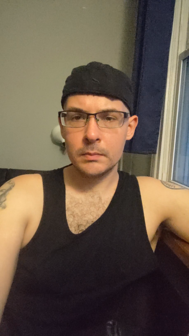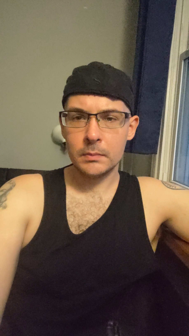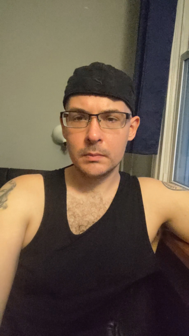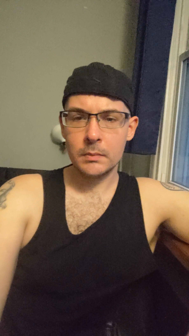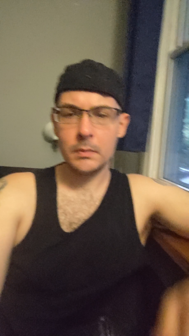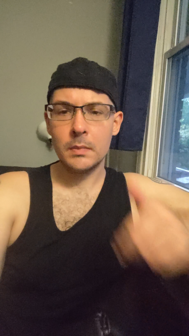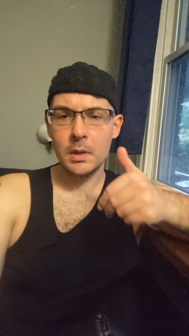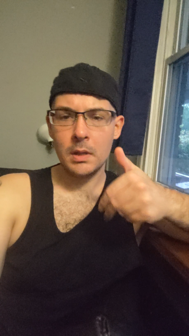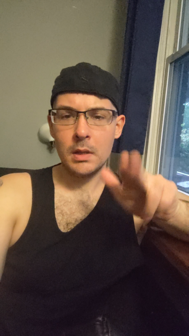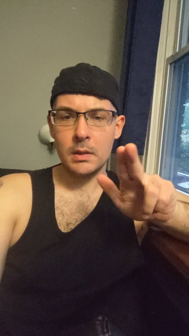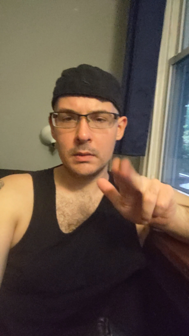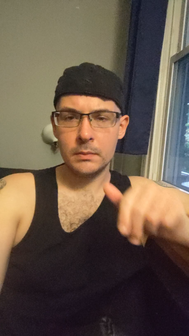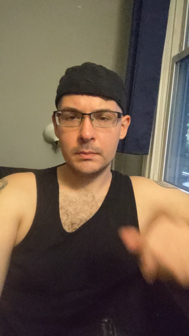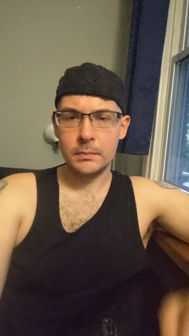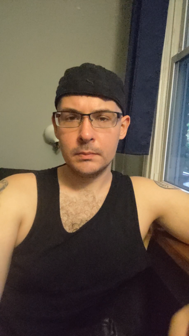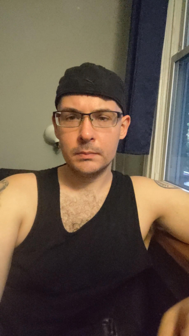lick